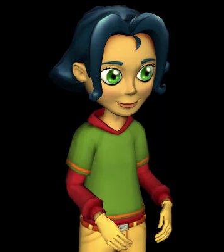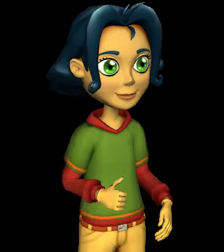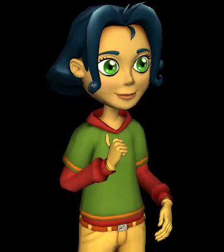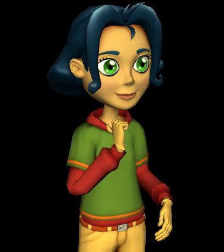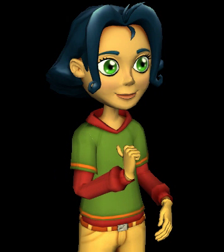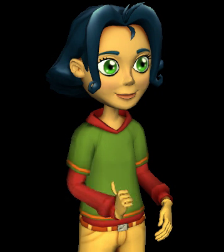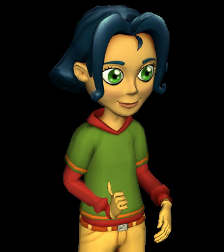حقيبة كتف